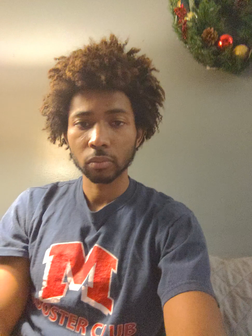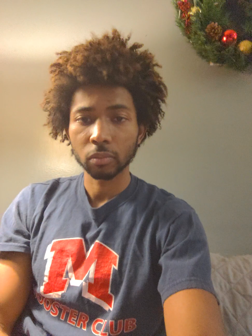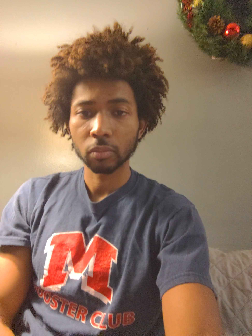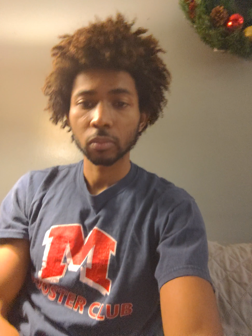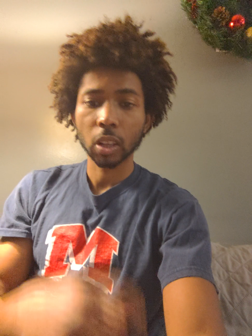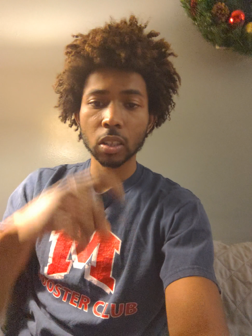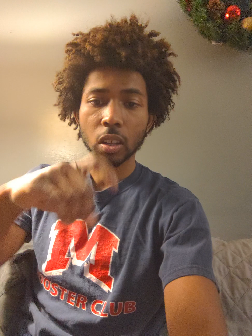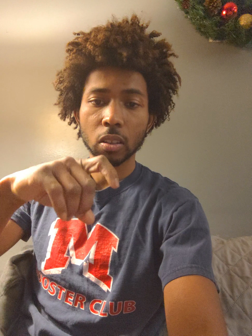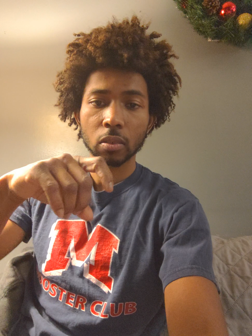time